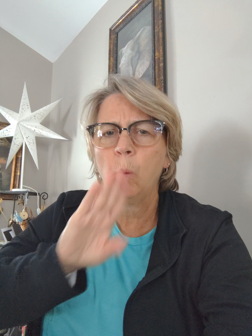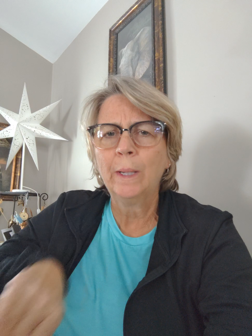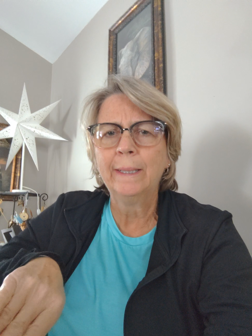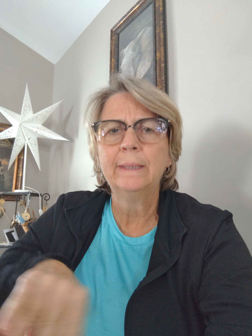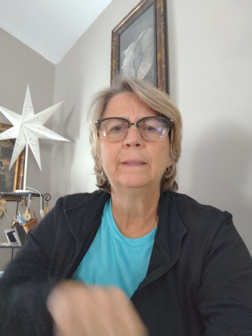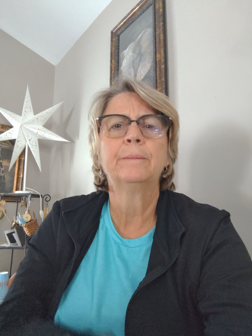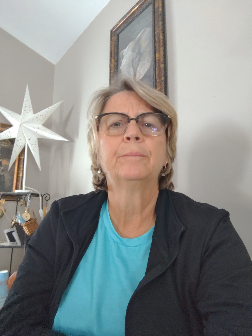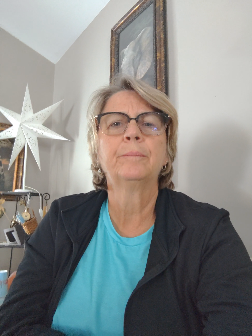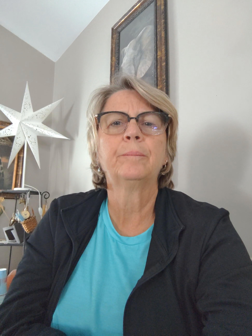quiet